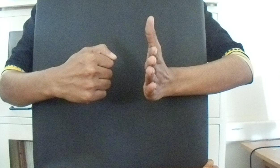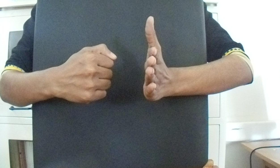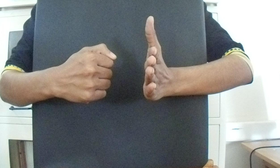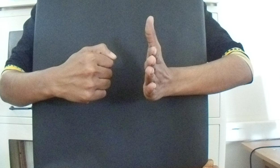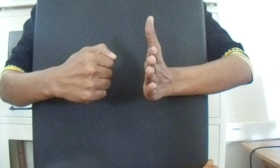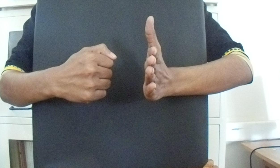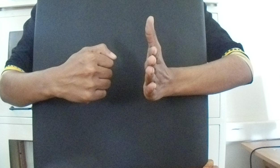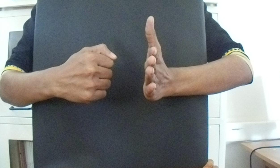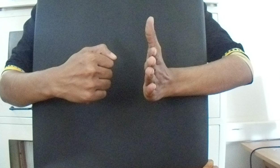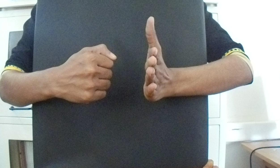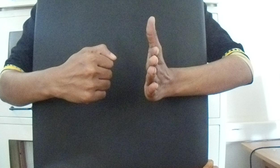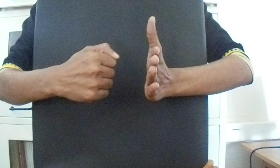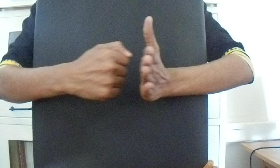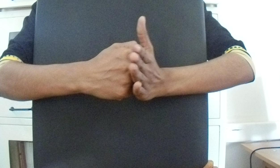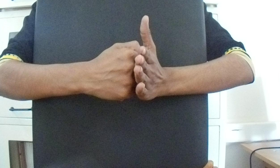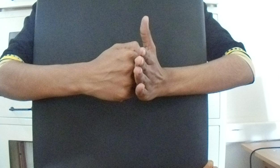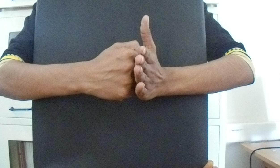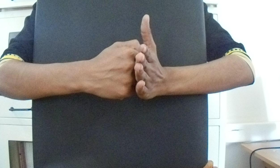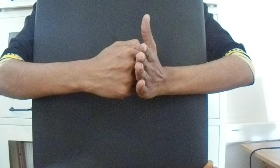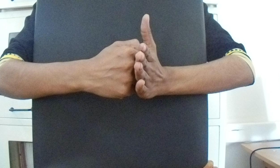accident